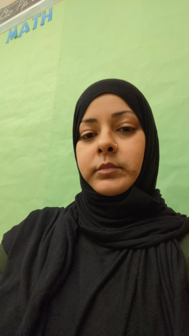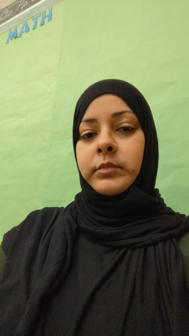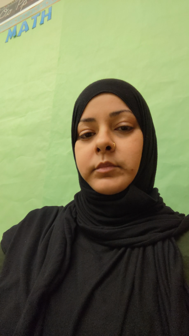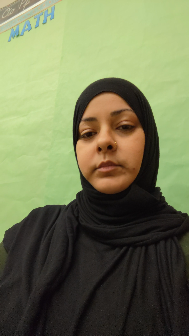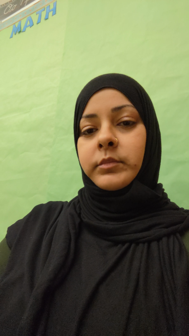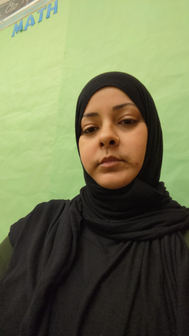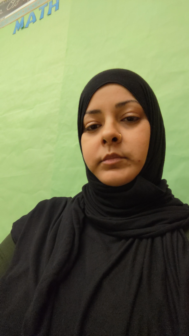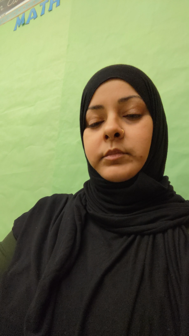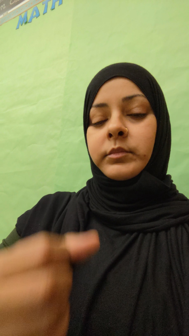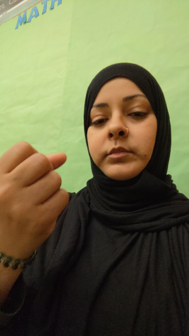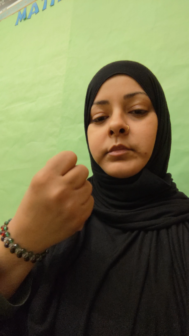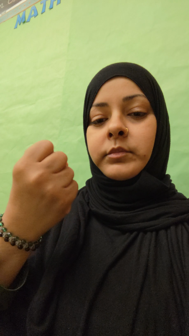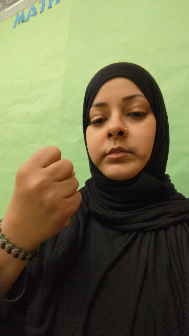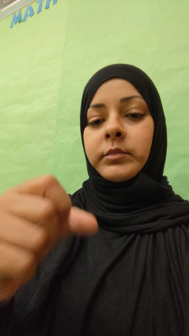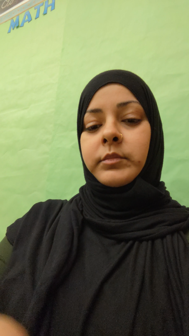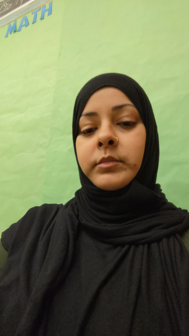hold